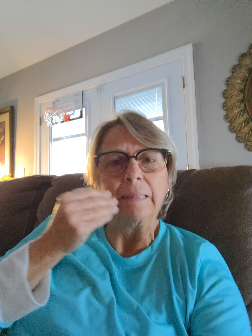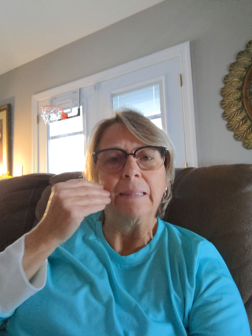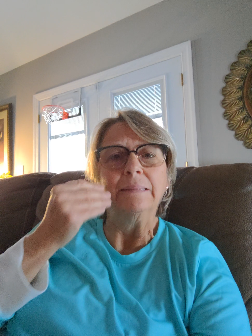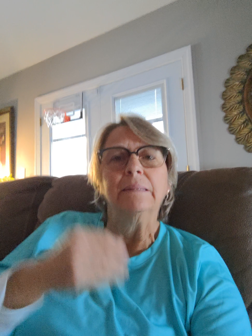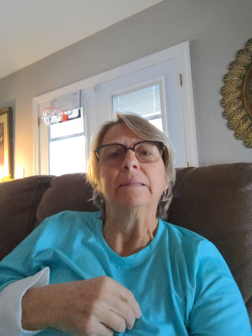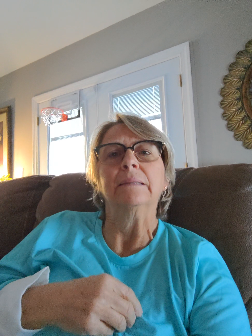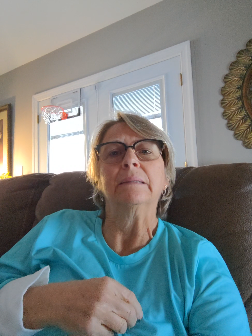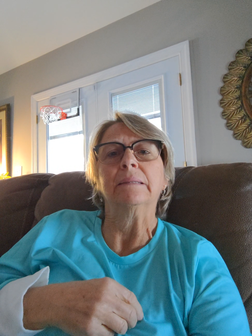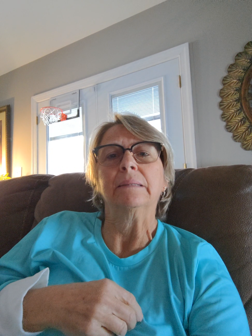kiss